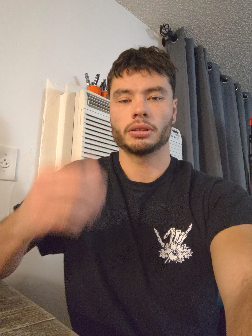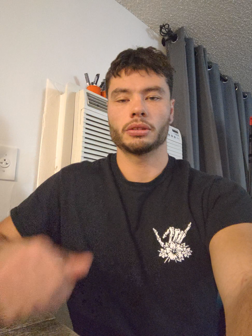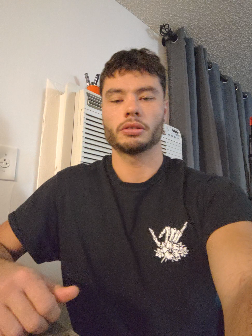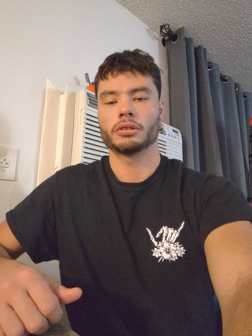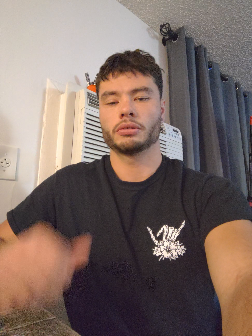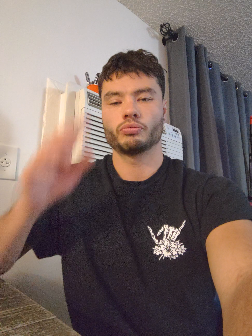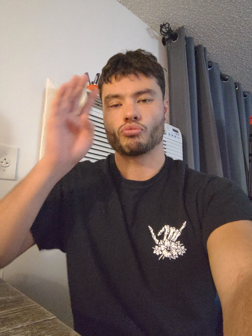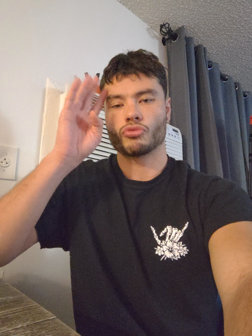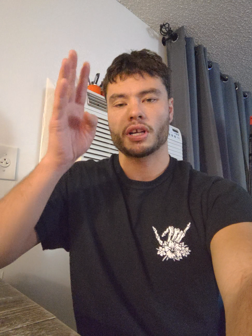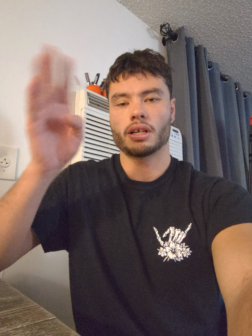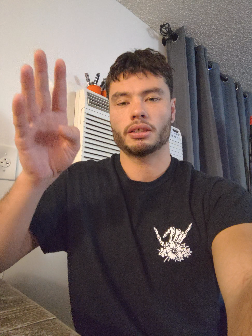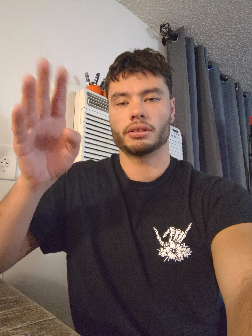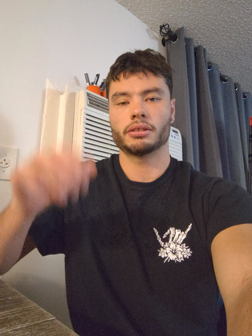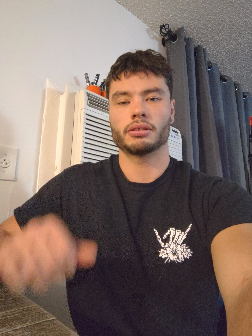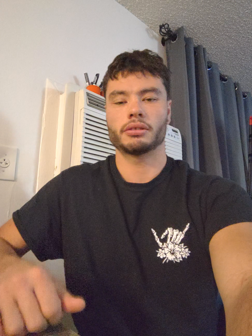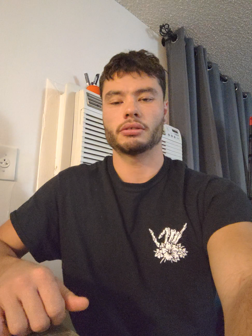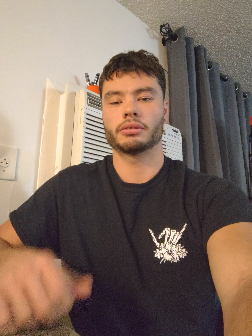pretend